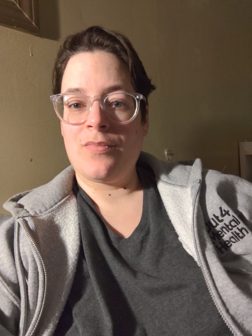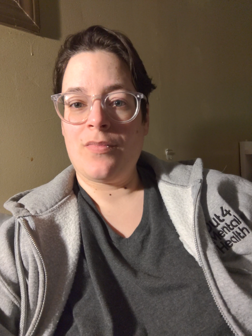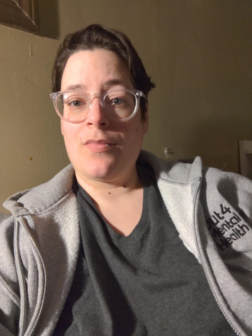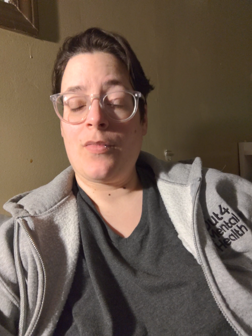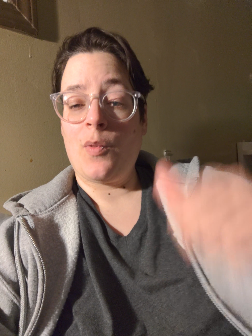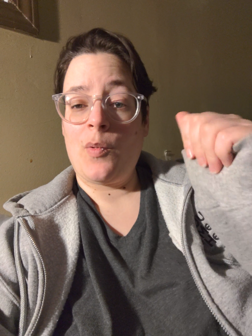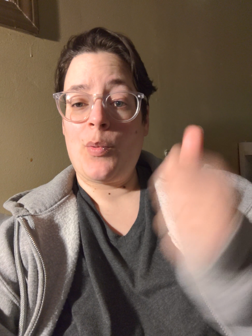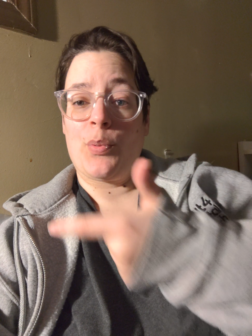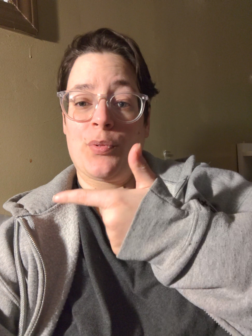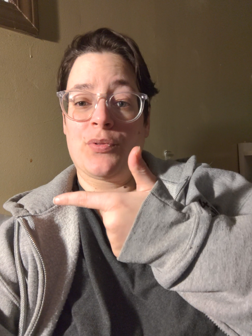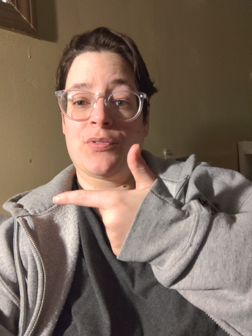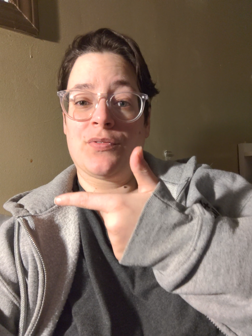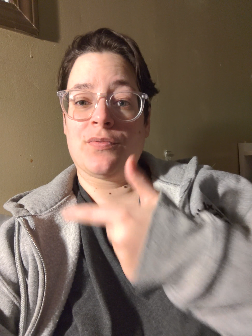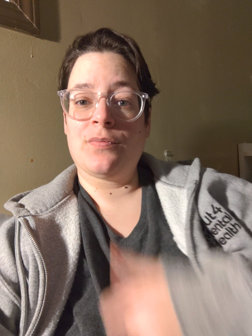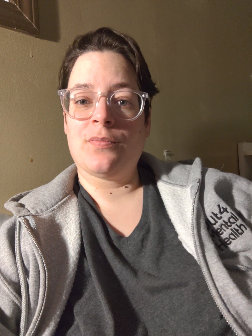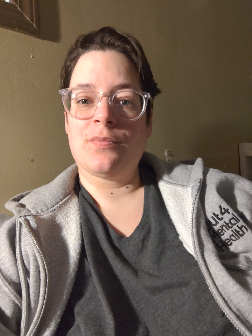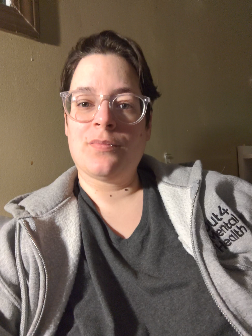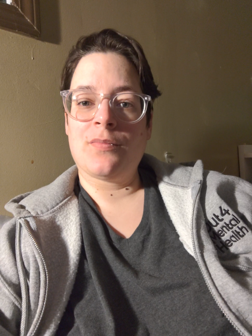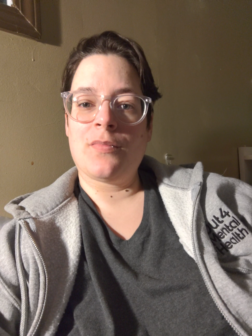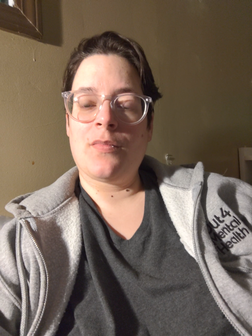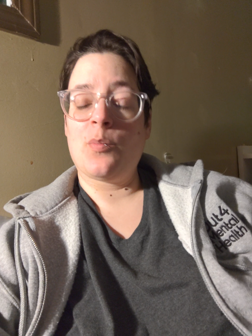all